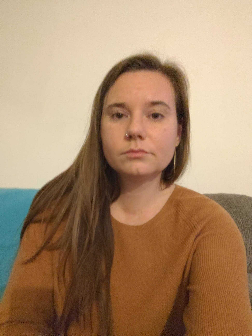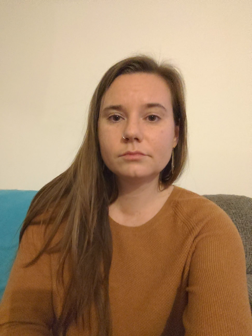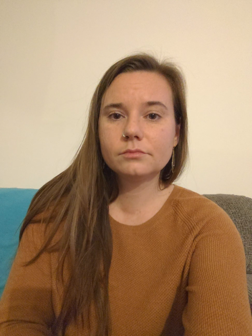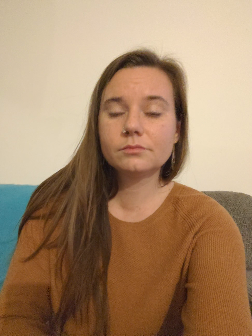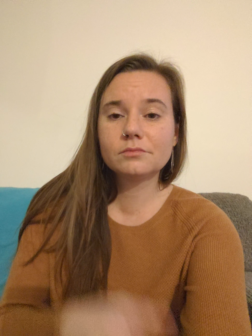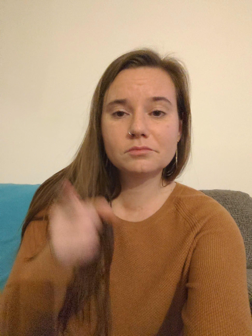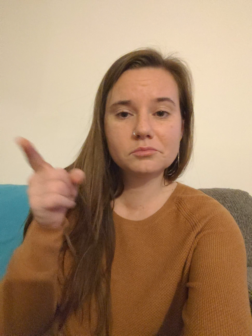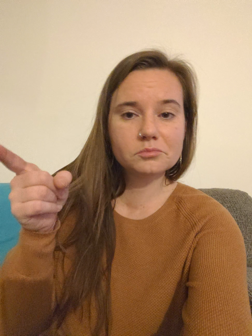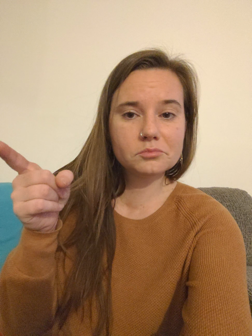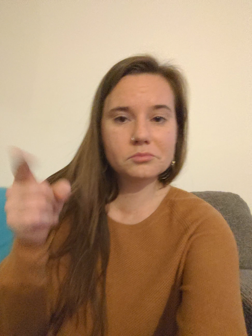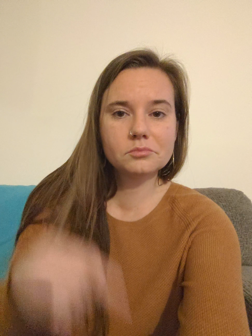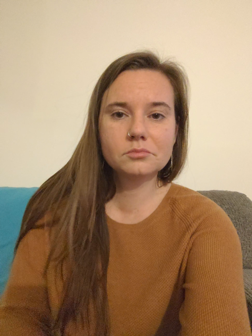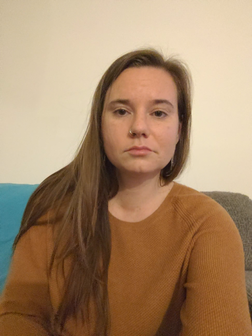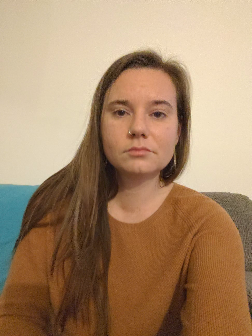he/she/it